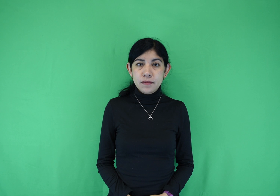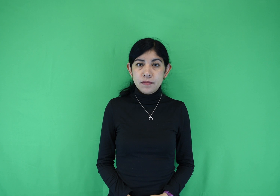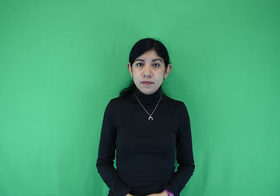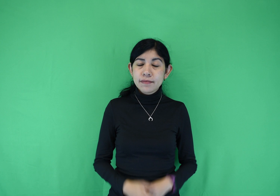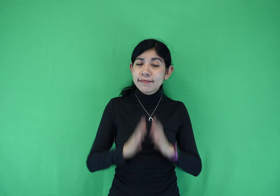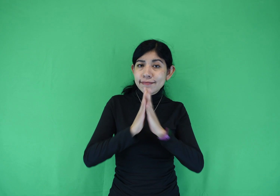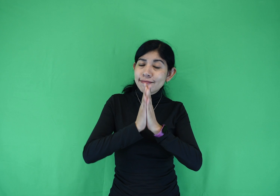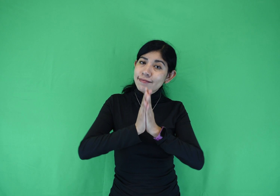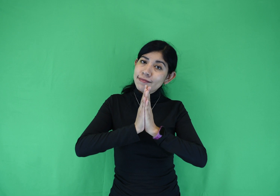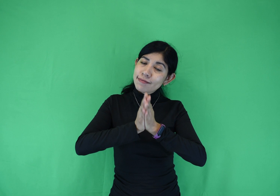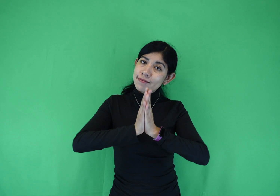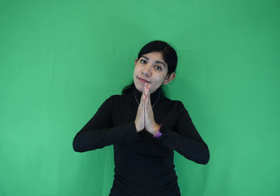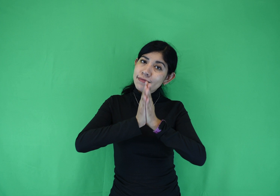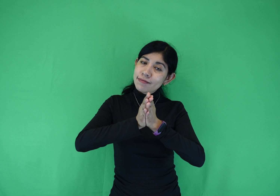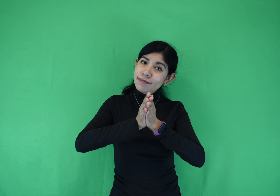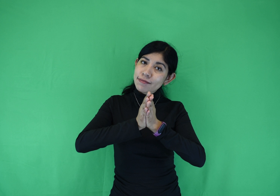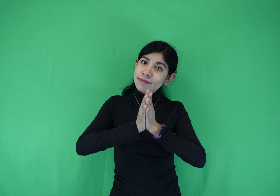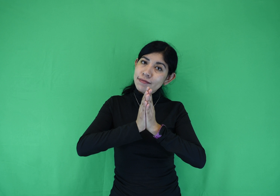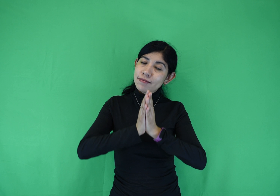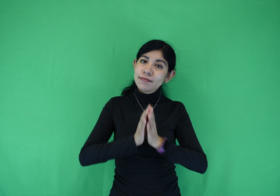por favor